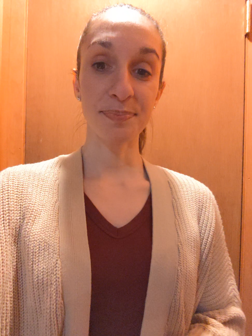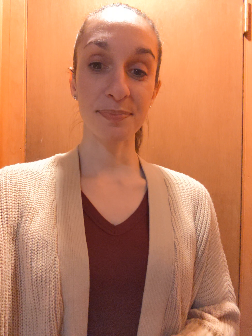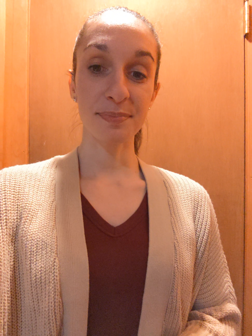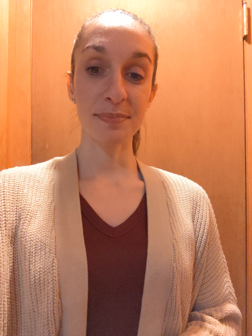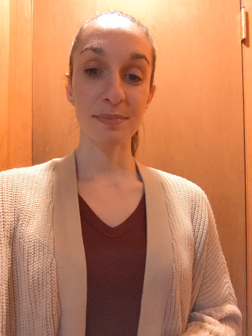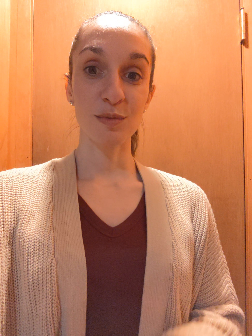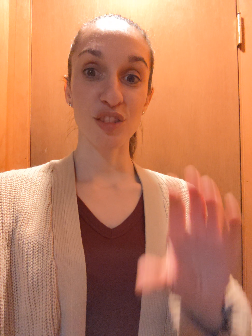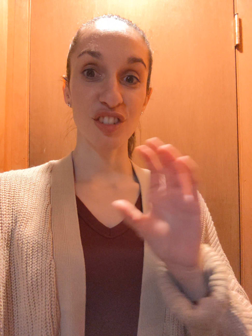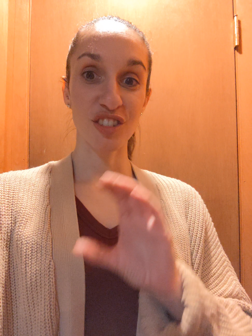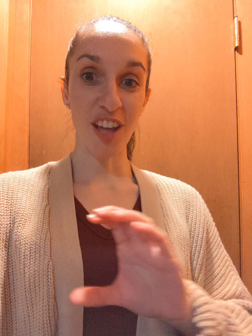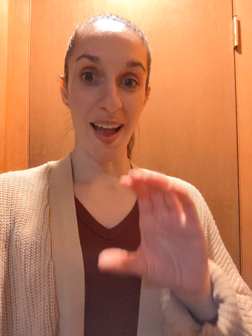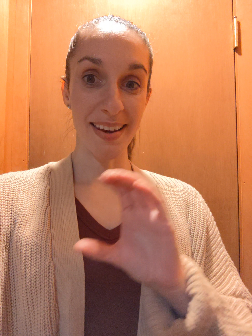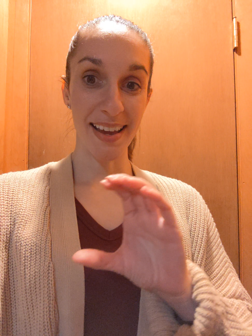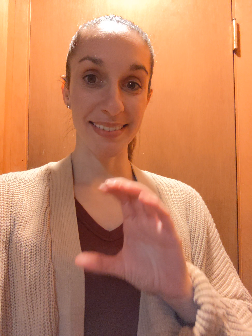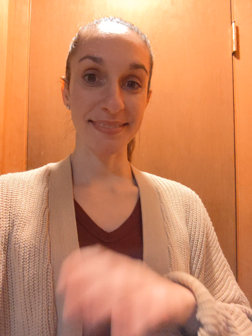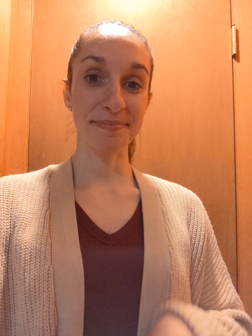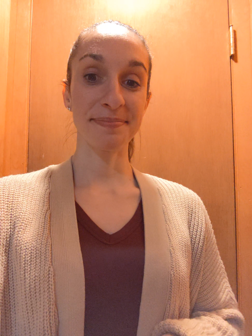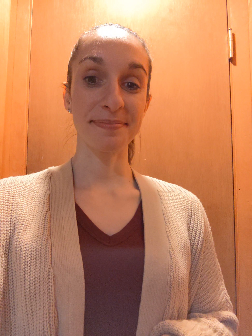chocolate